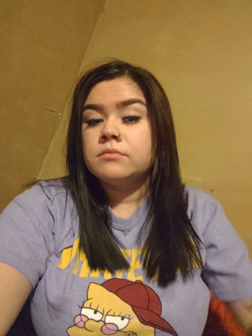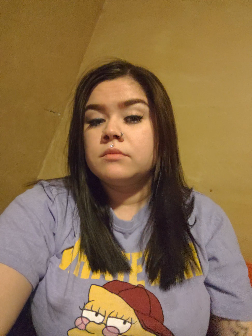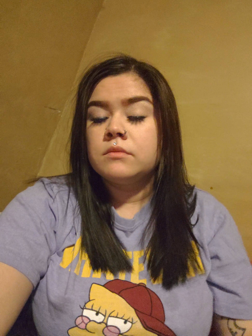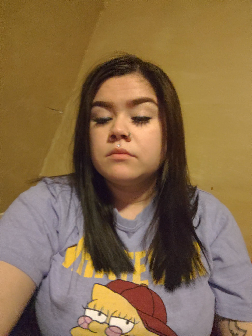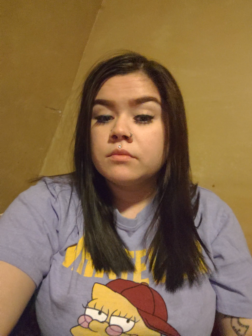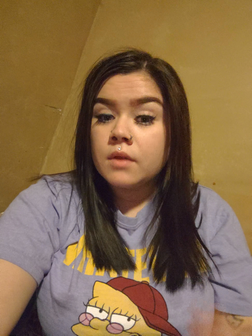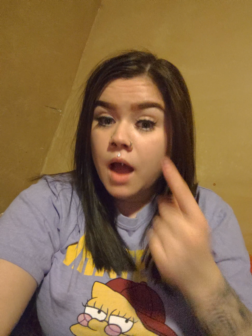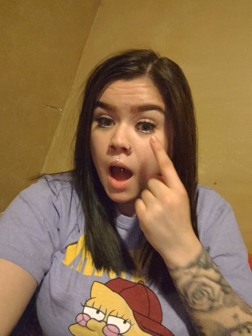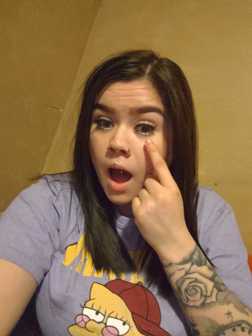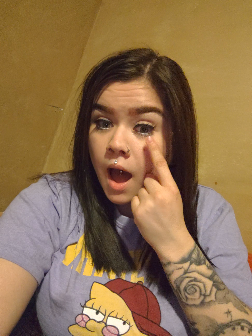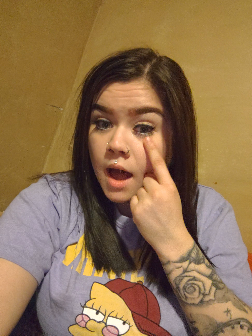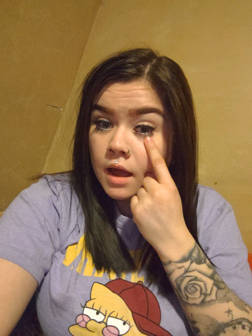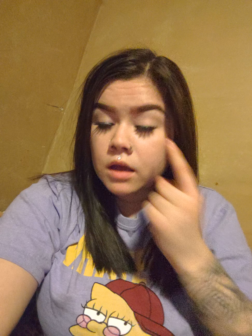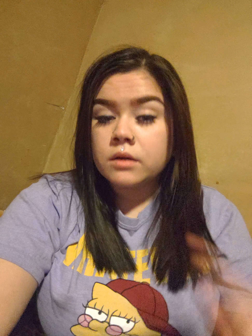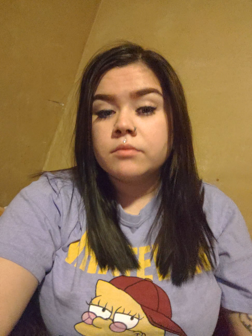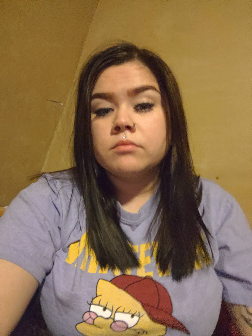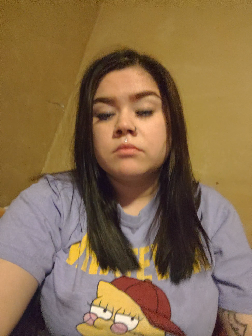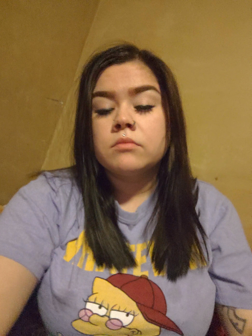eye